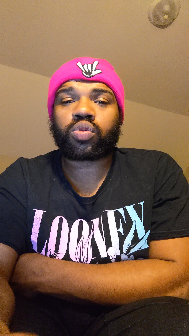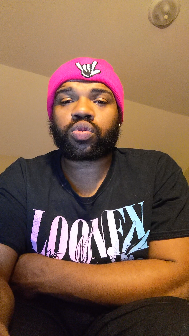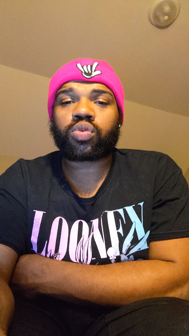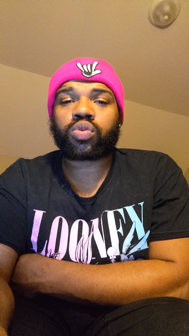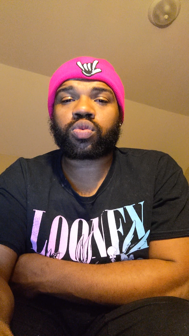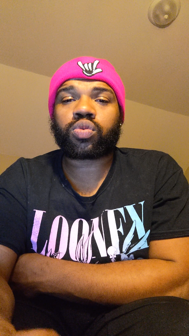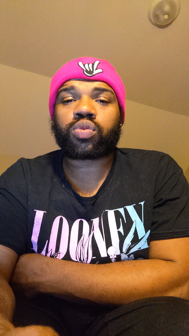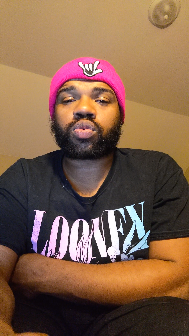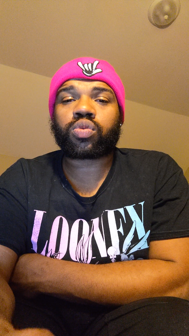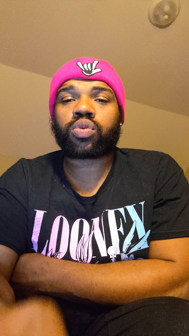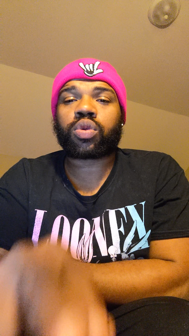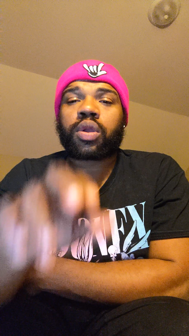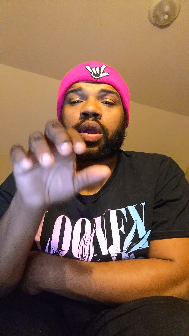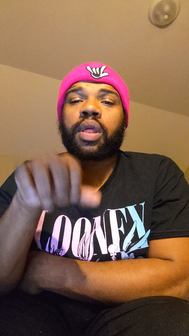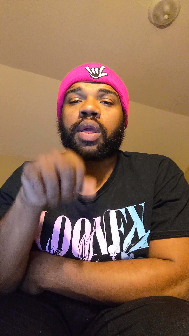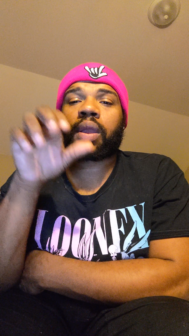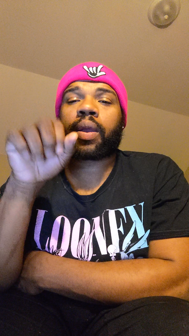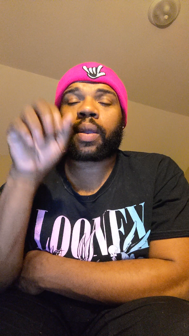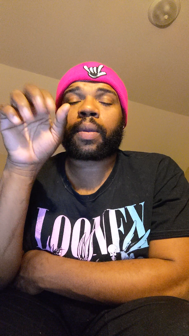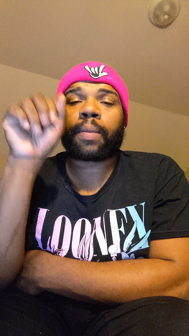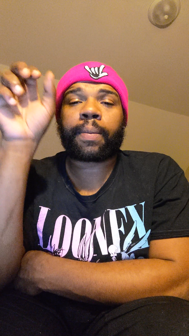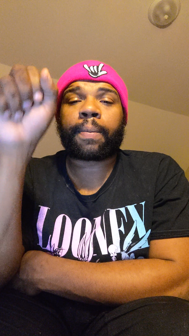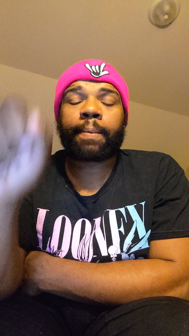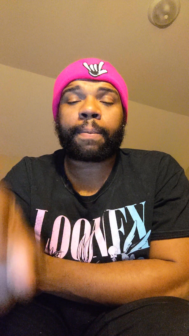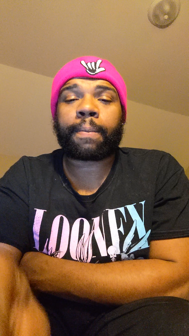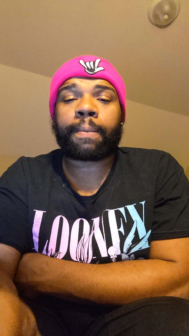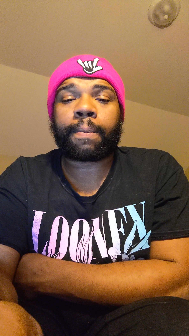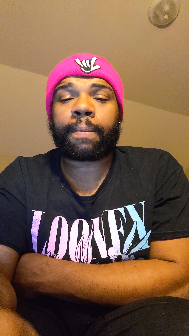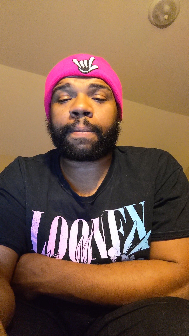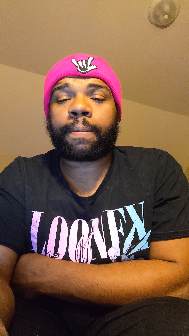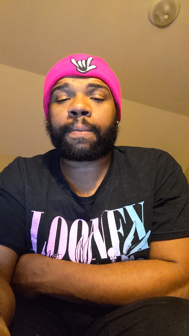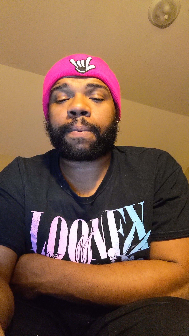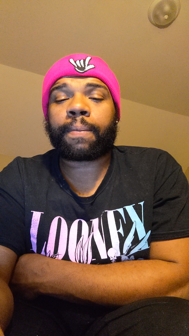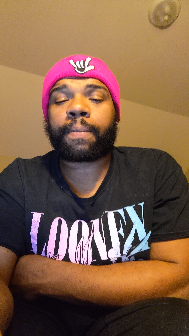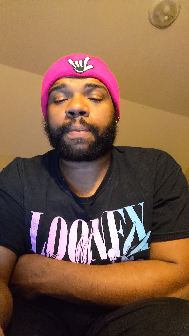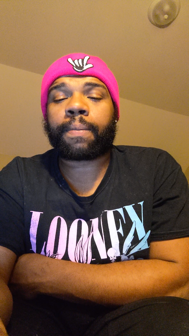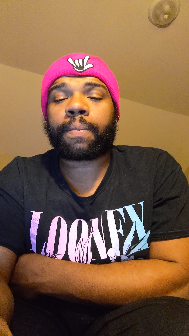climb